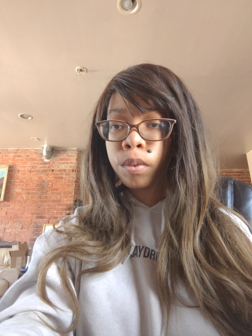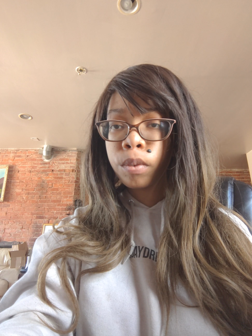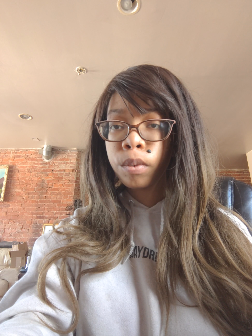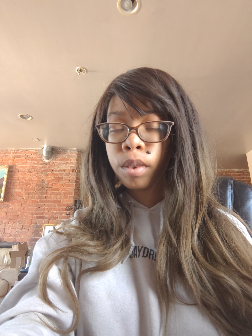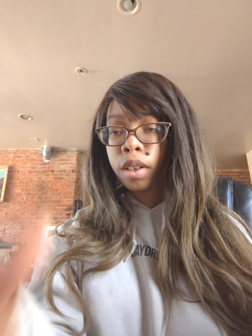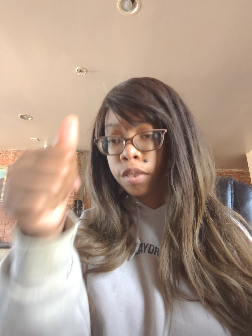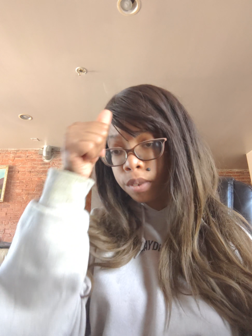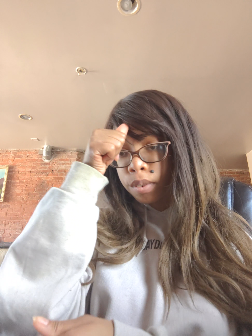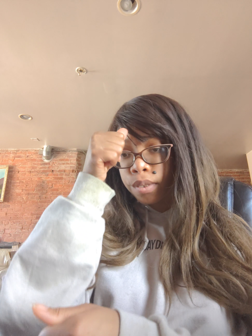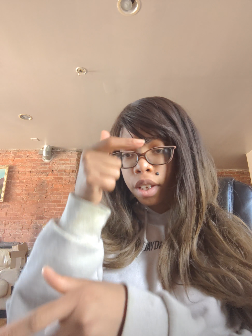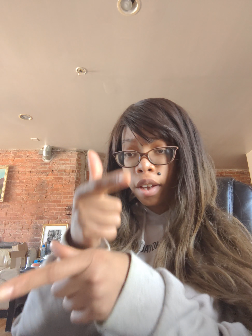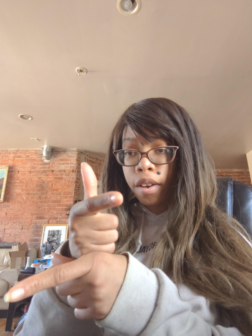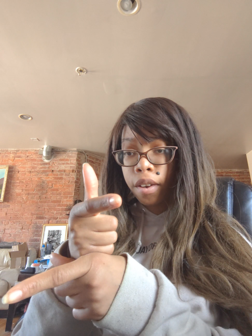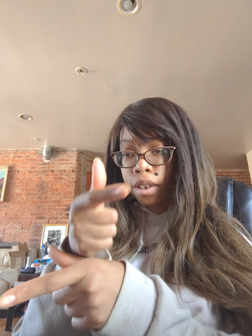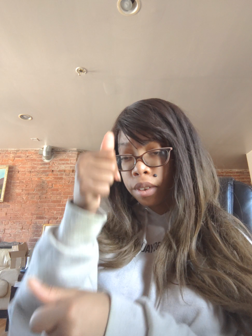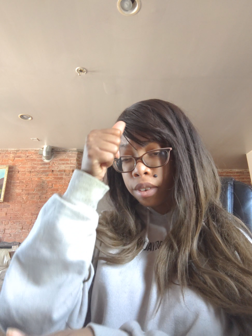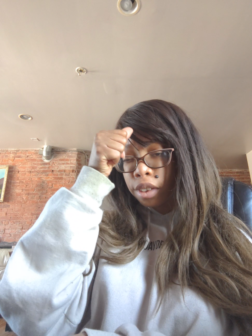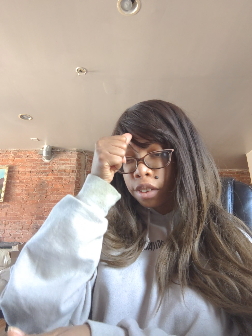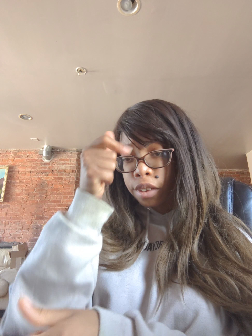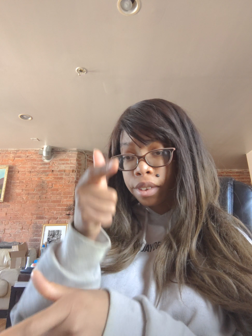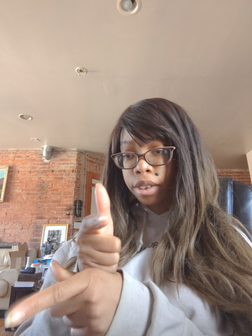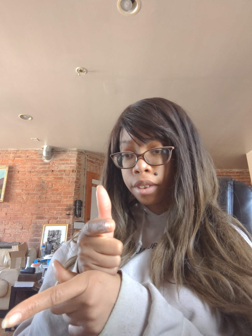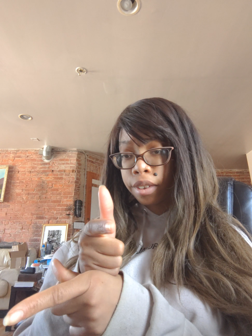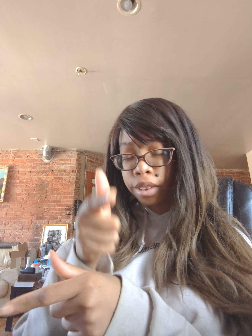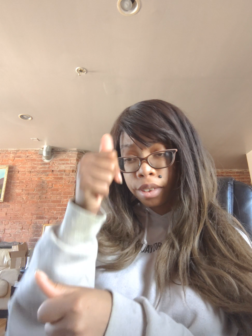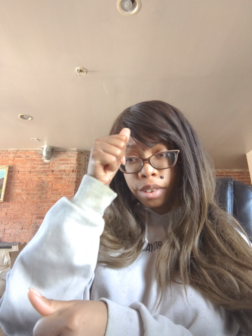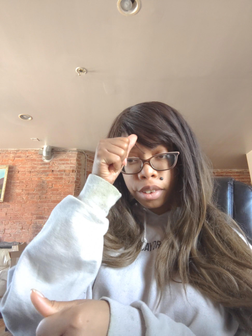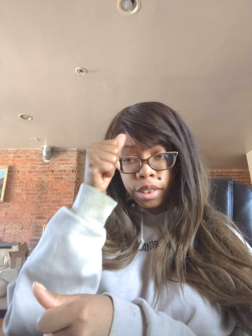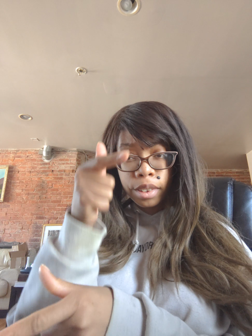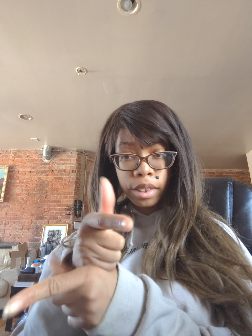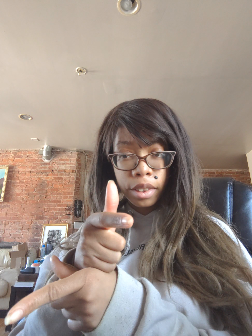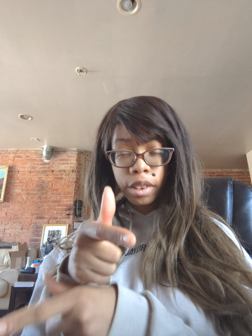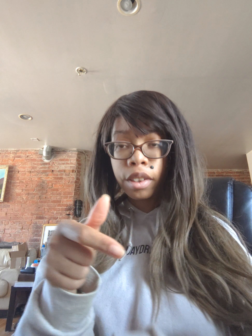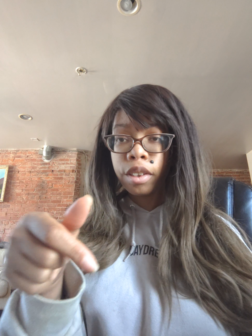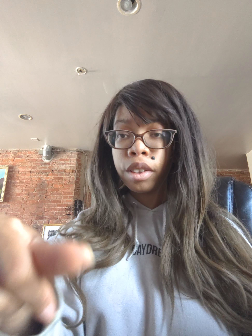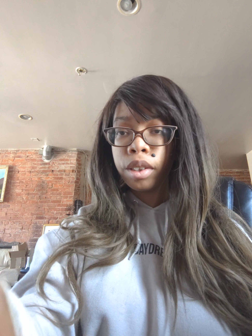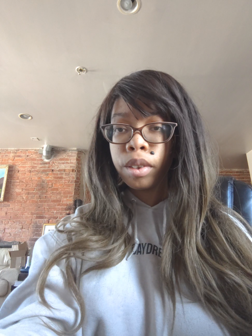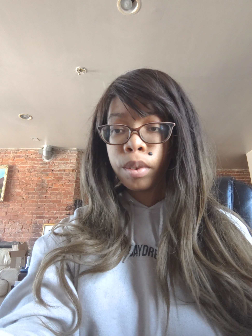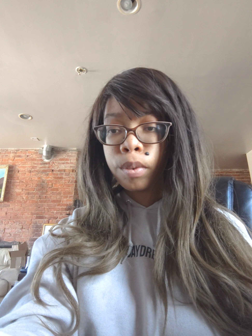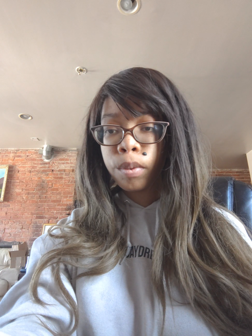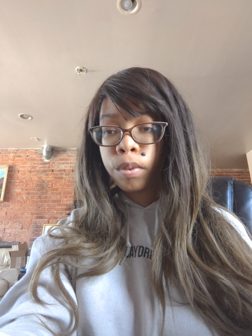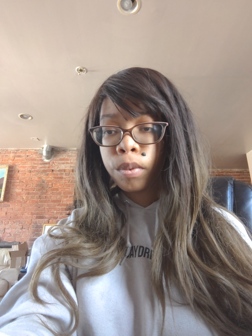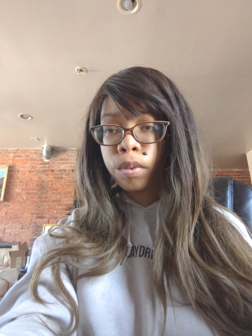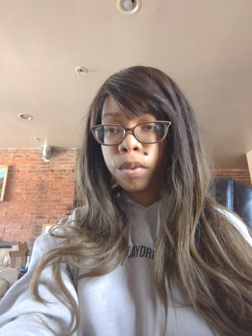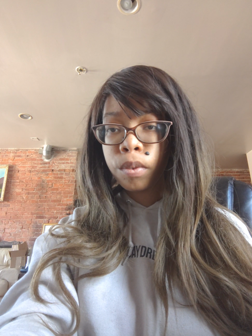brother